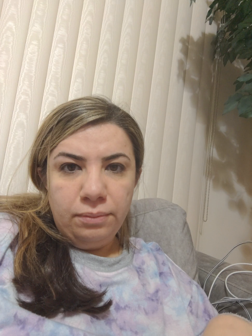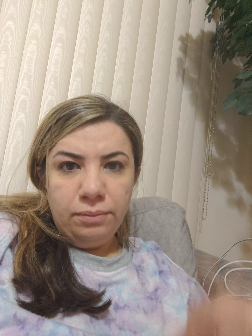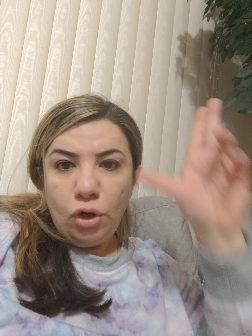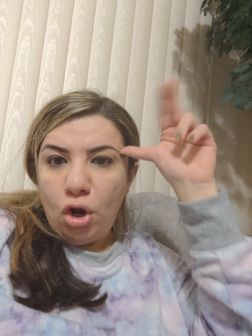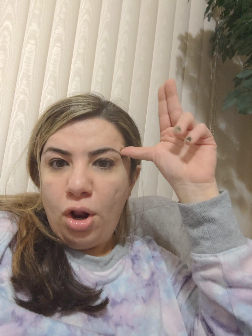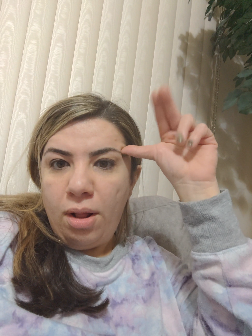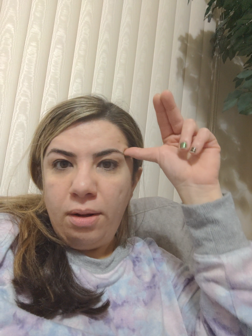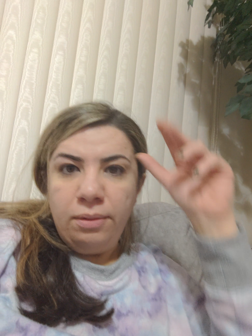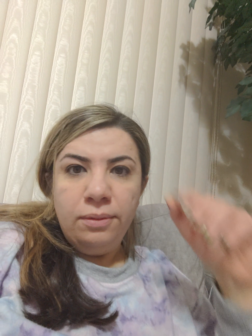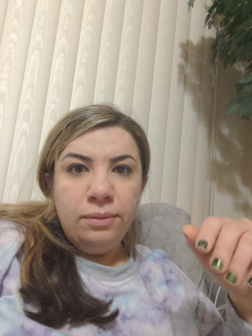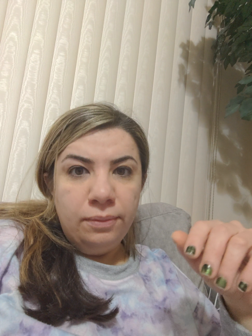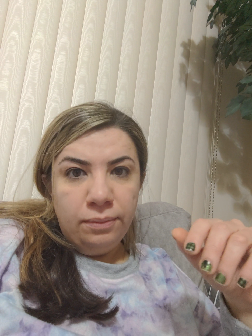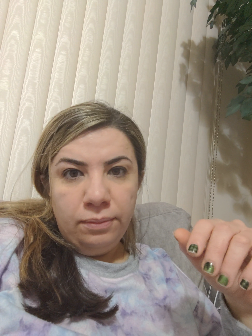horse